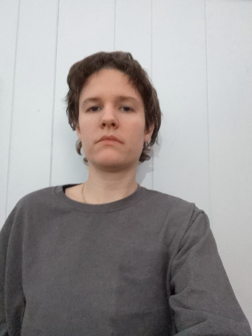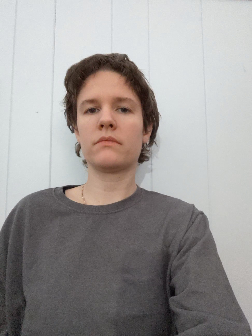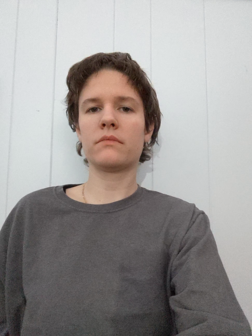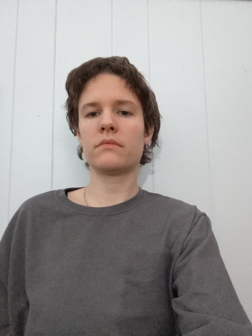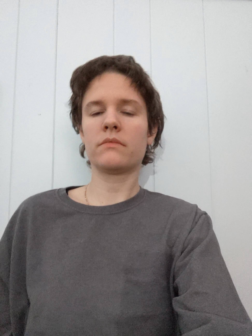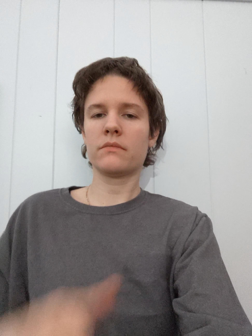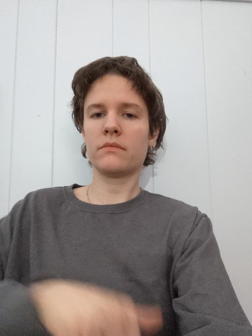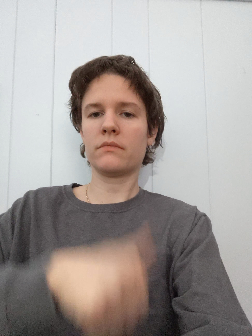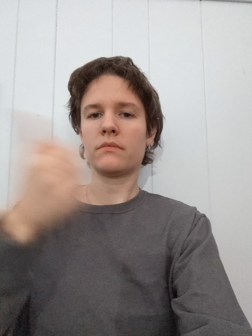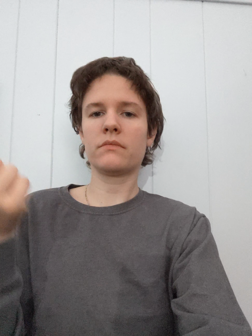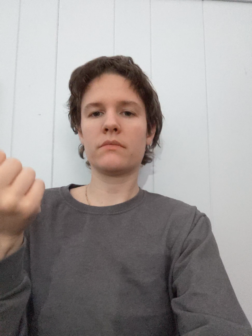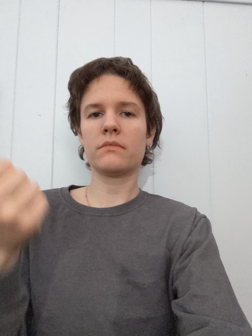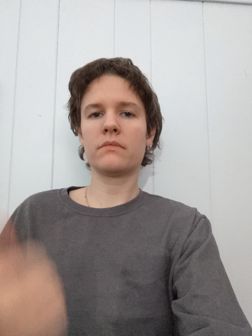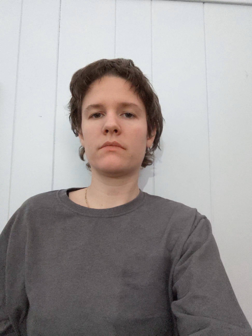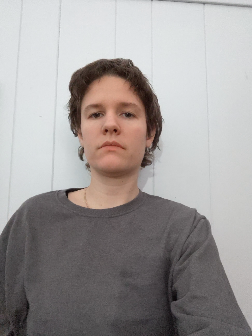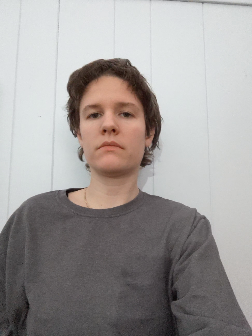another